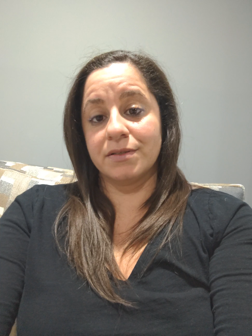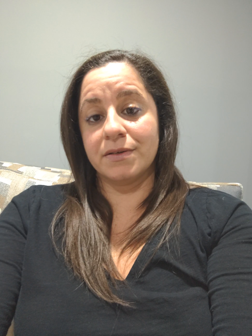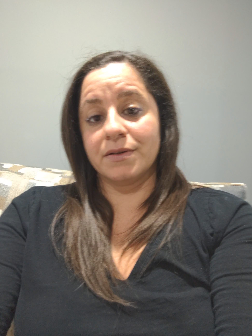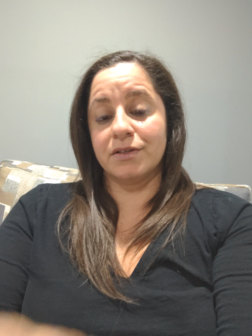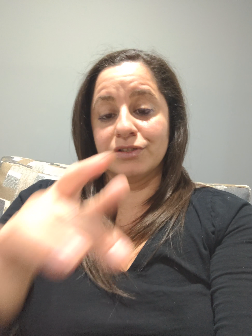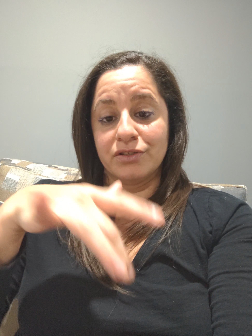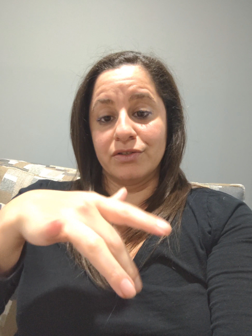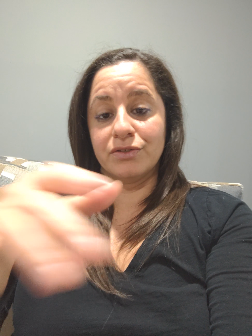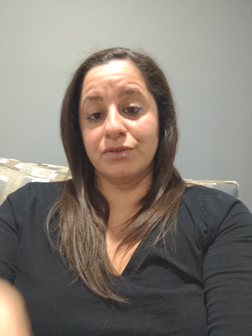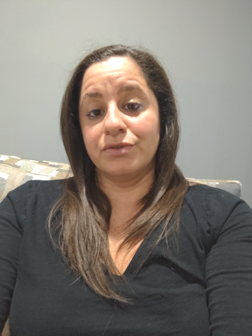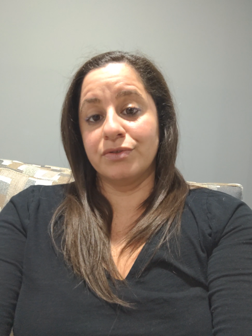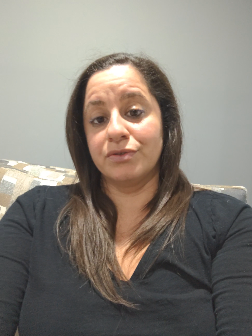touch